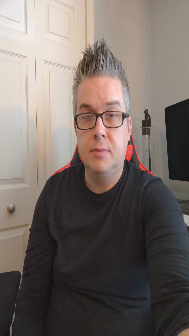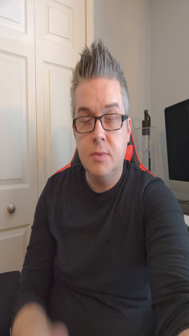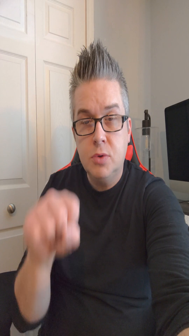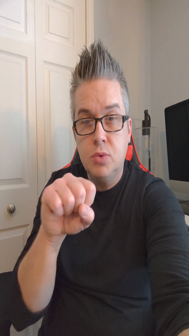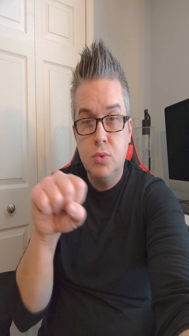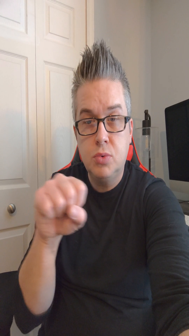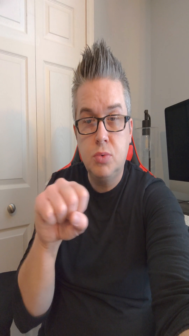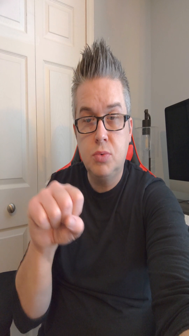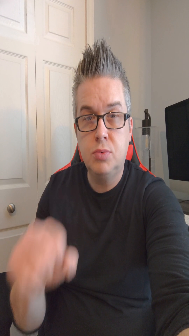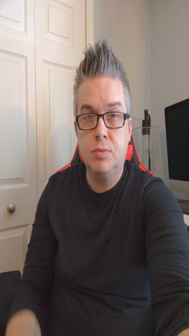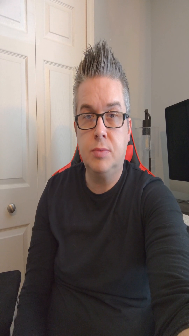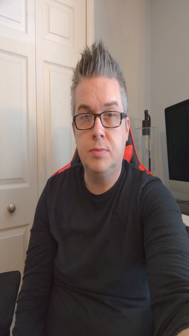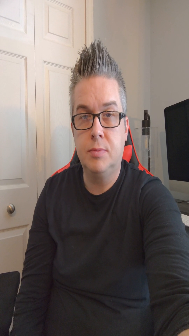shoe